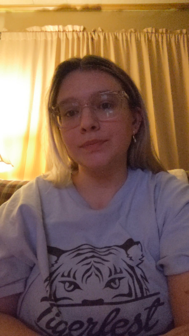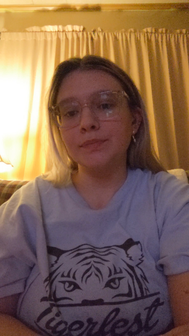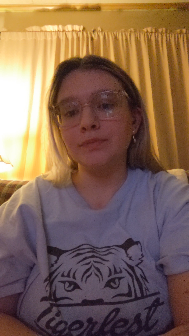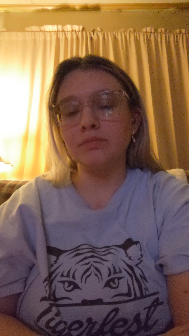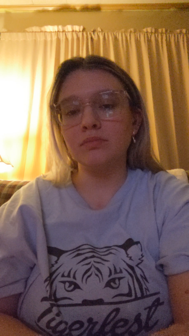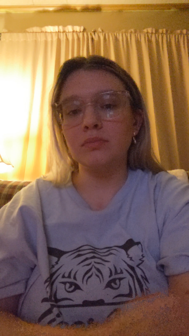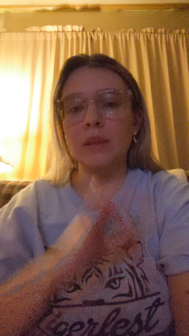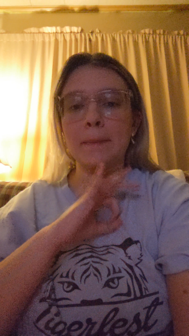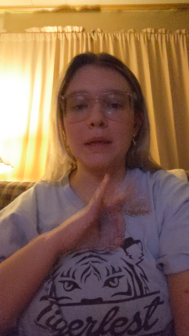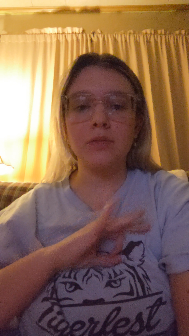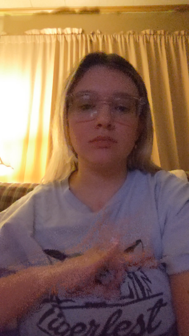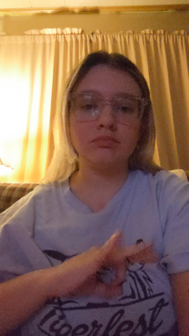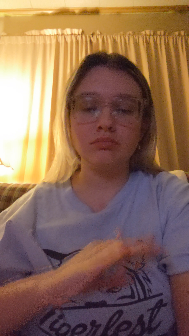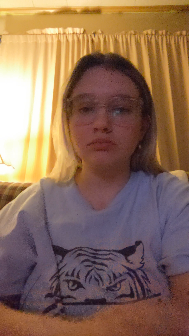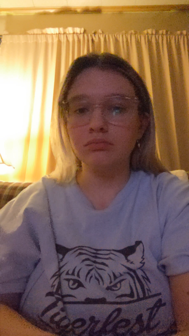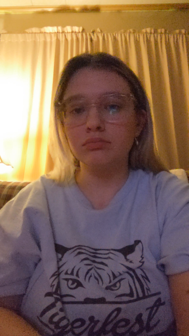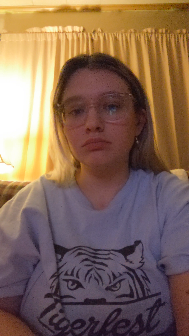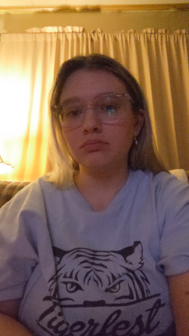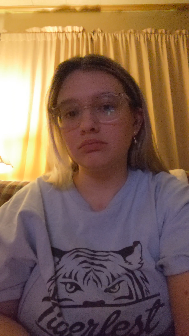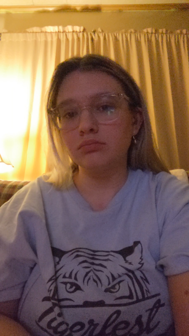button